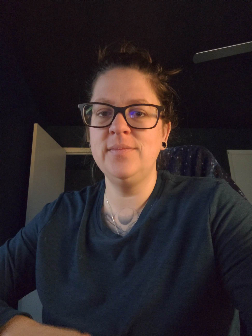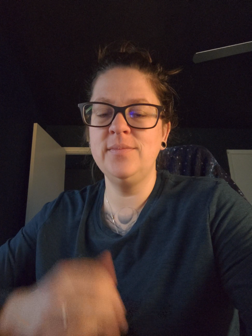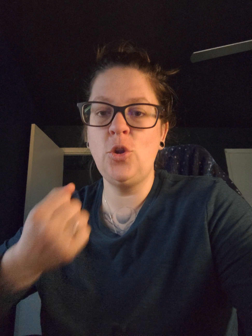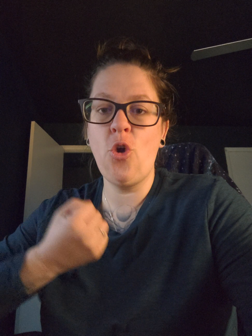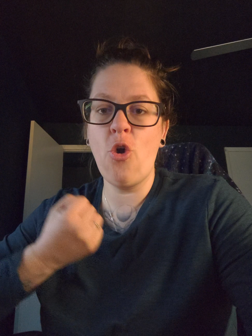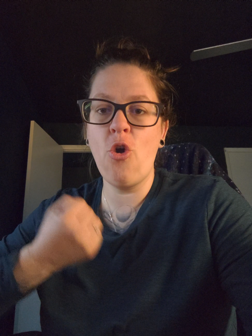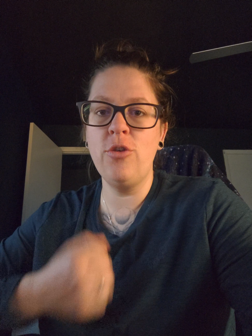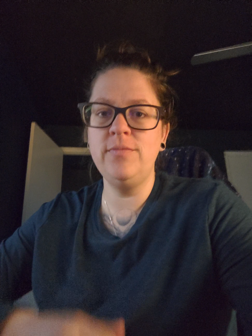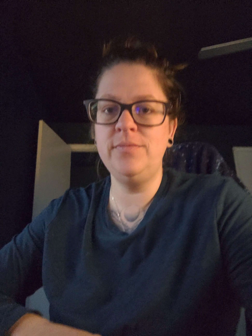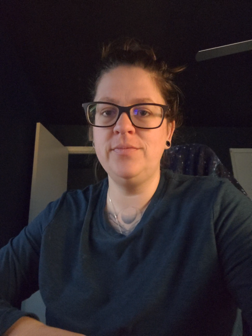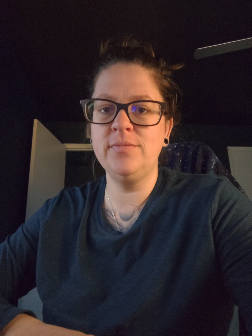car